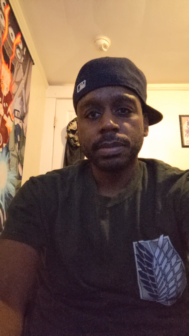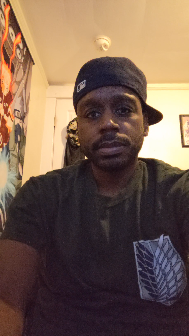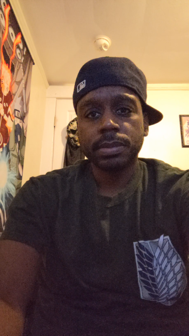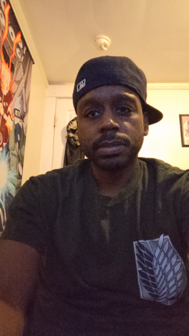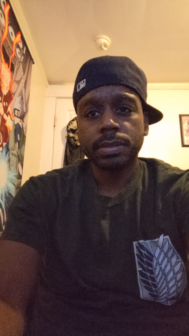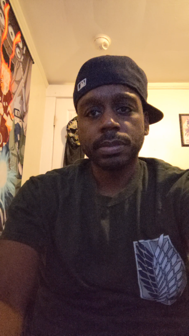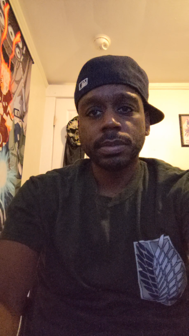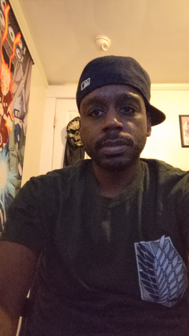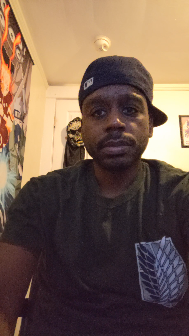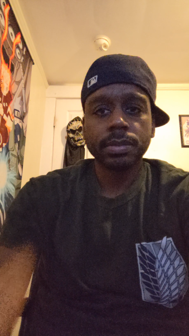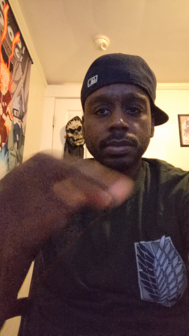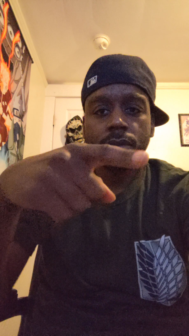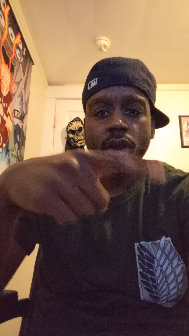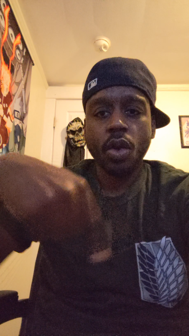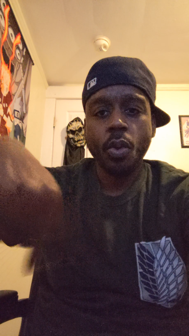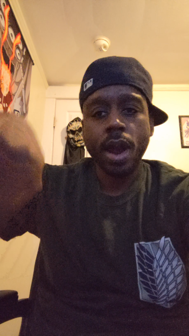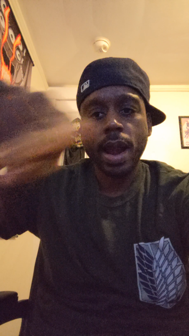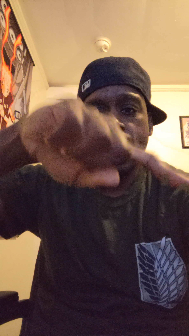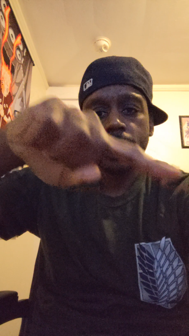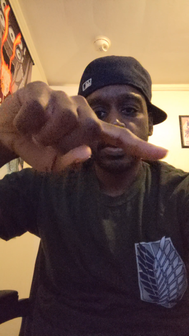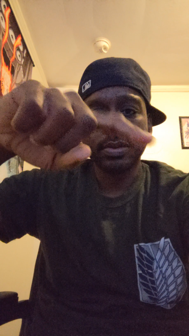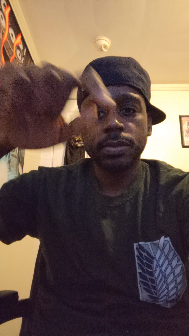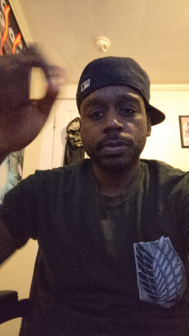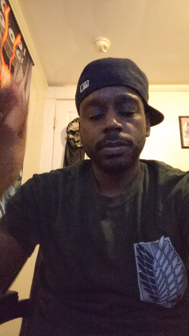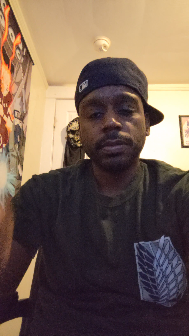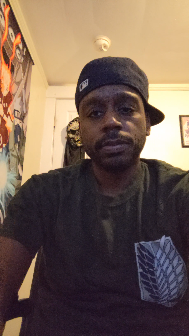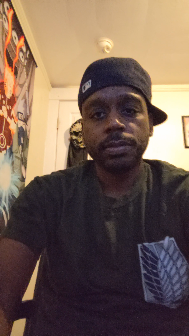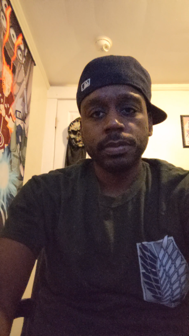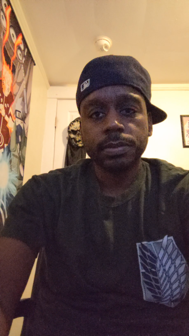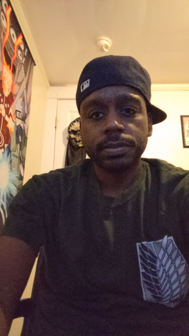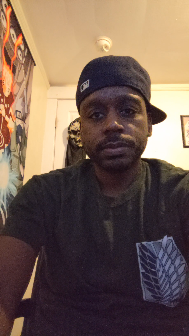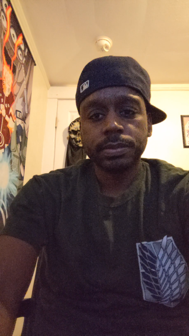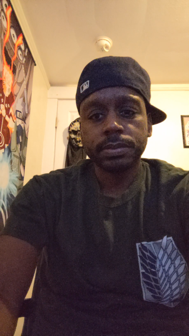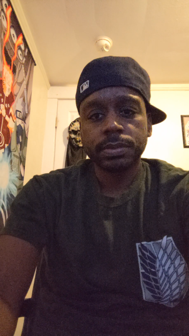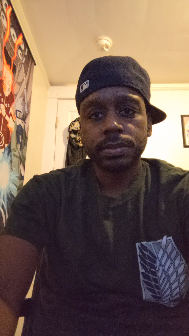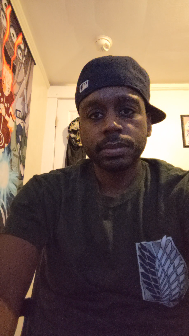around